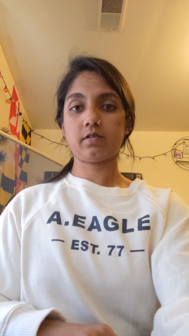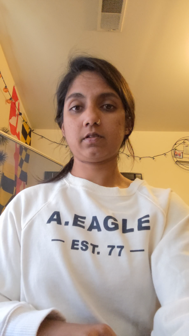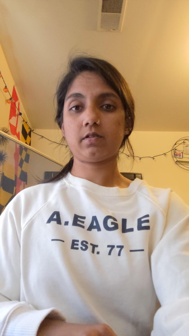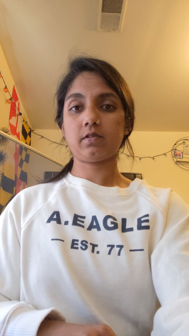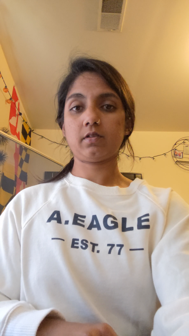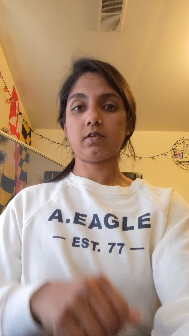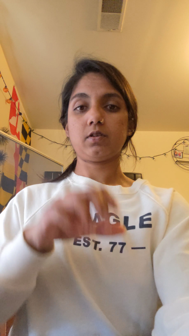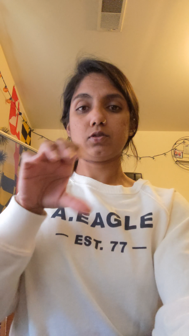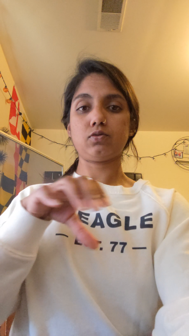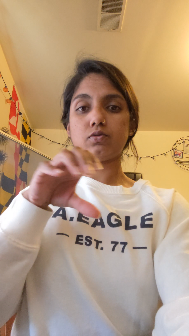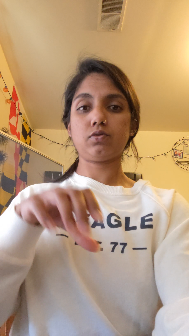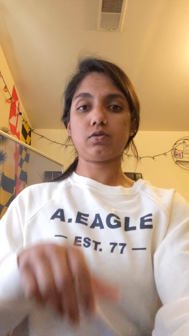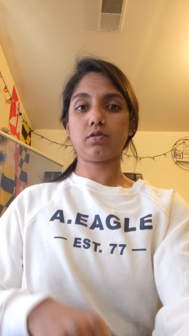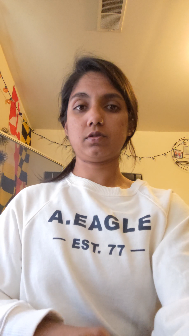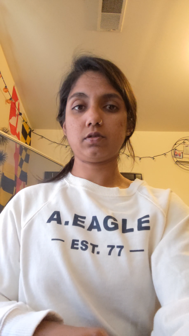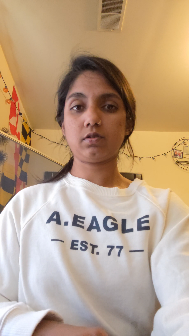does